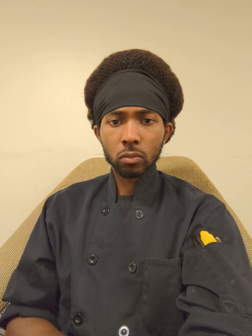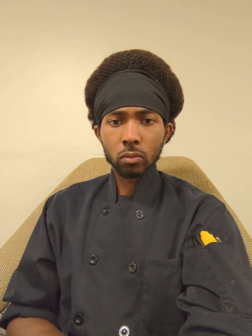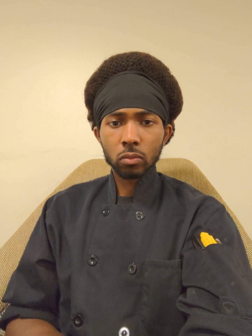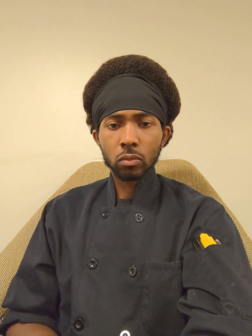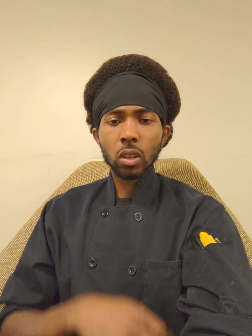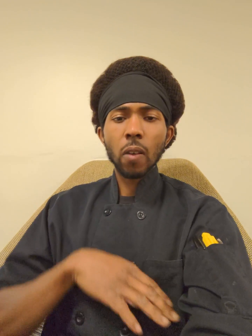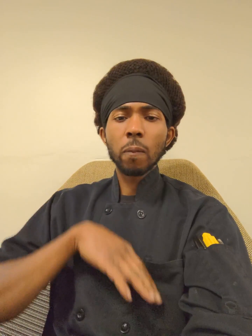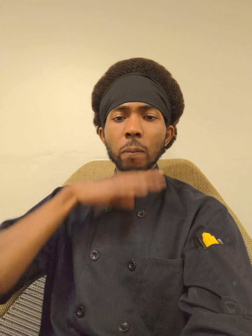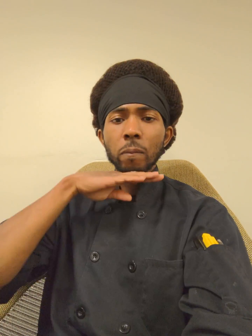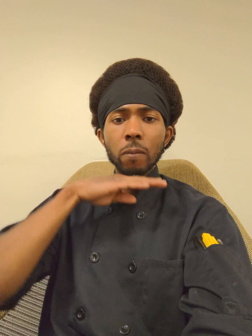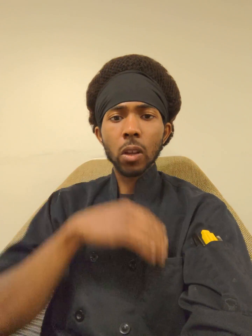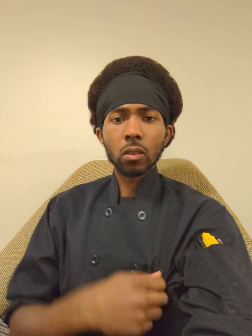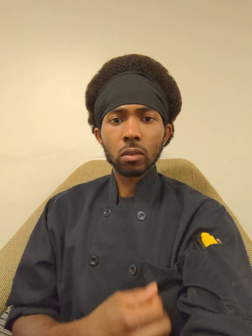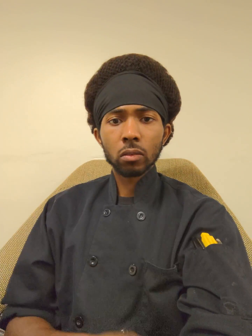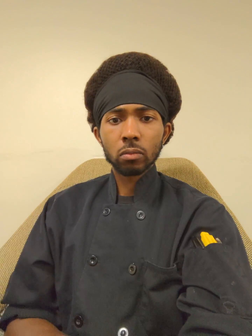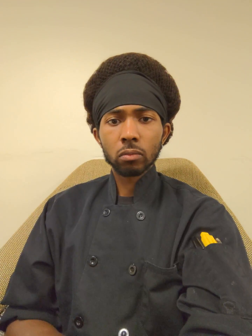full